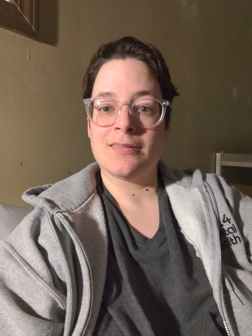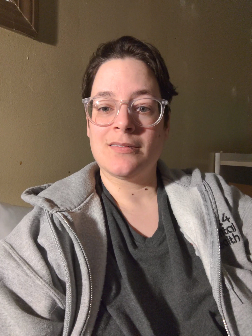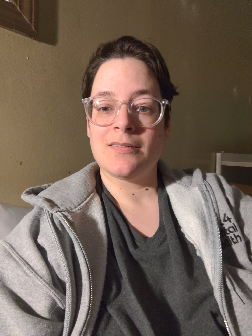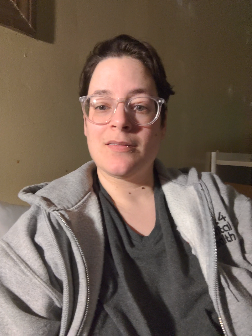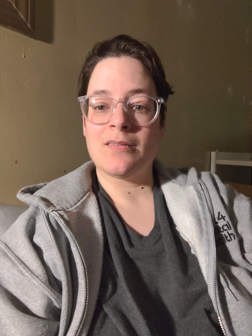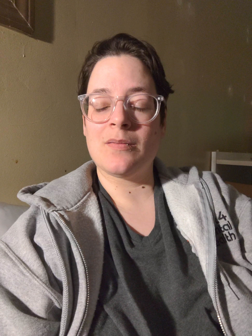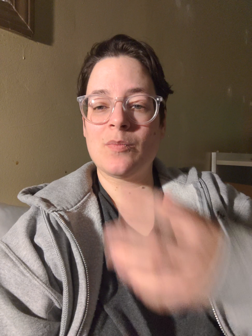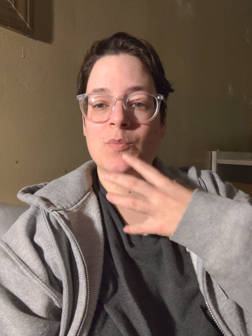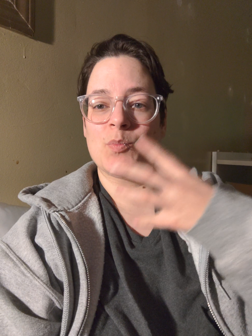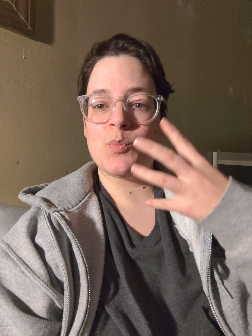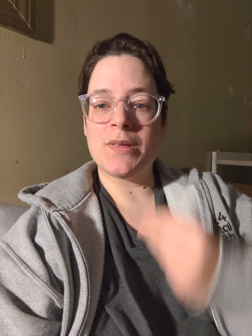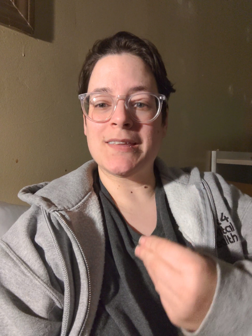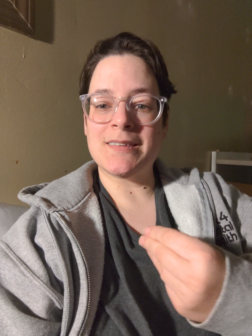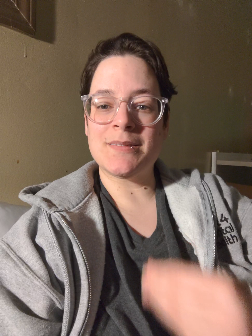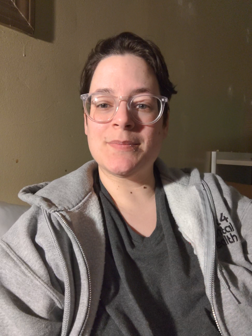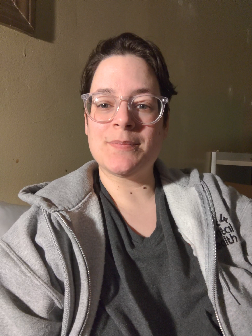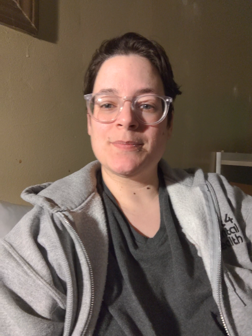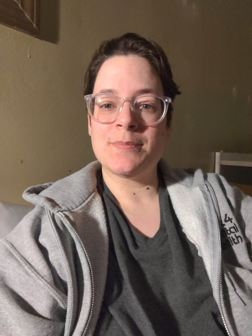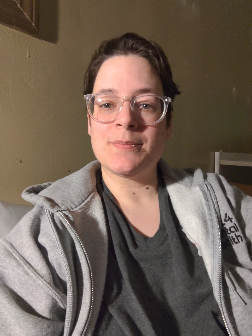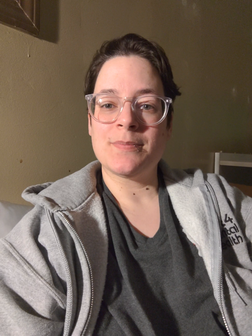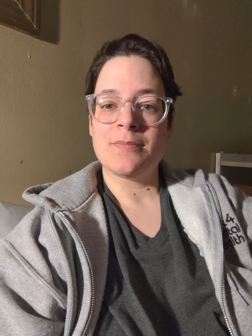wet